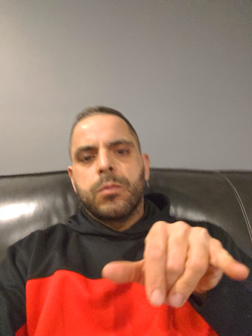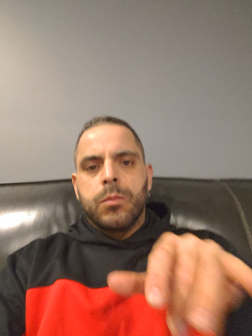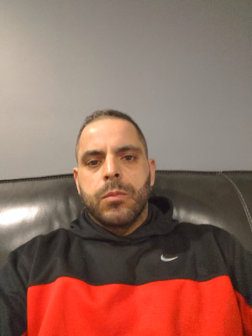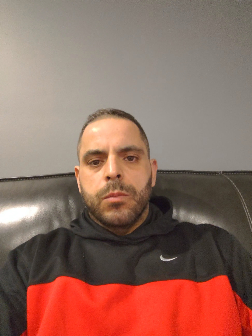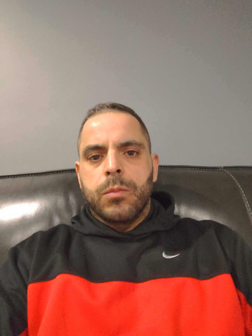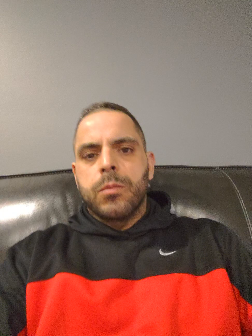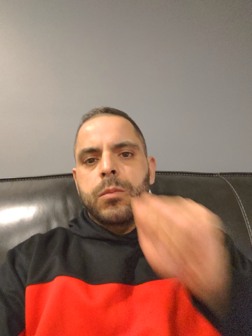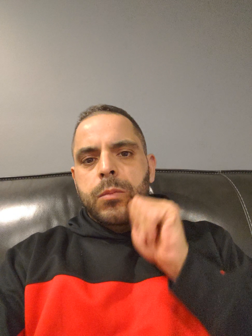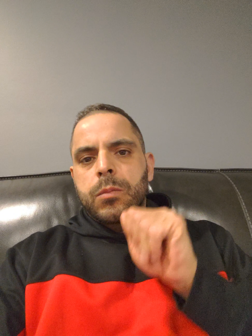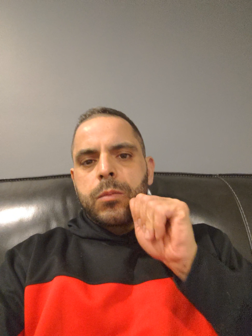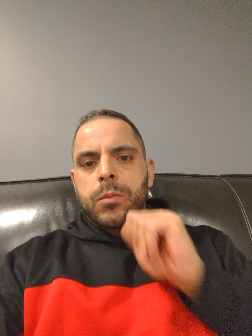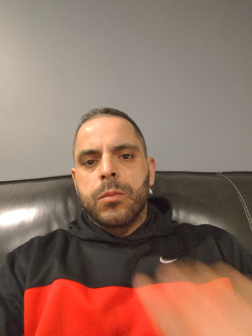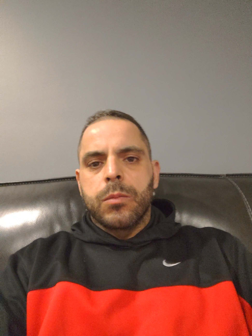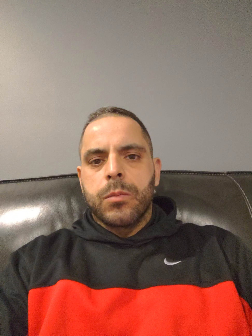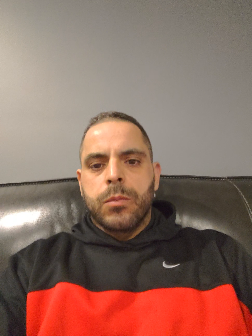aunt